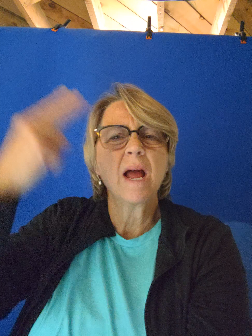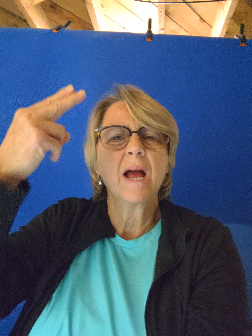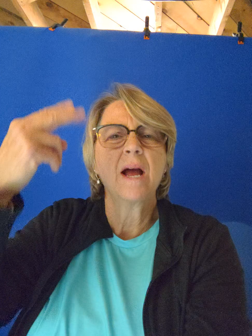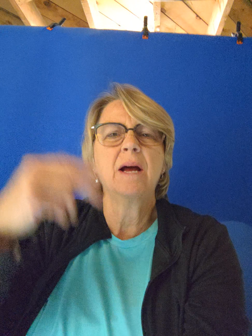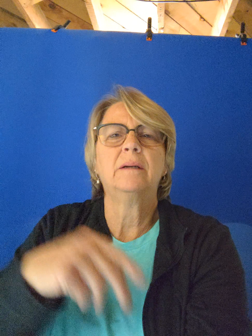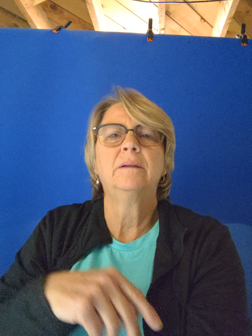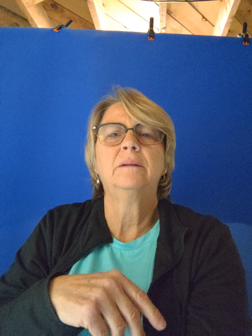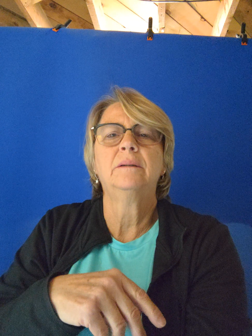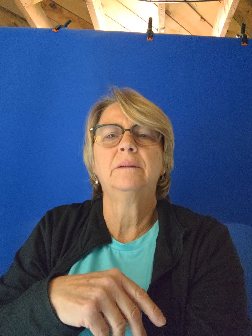high